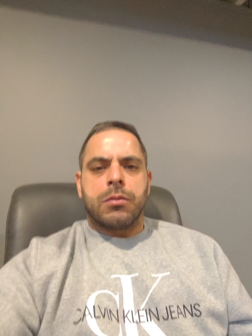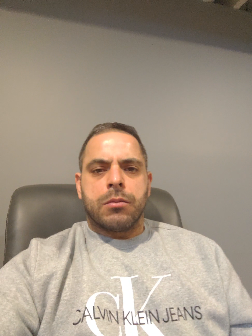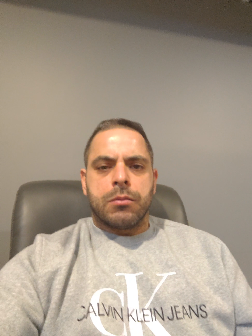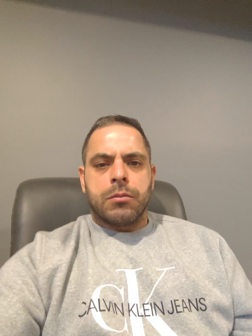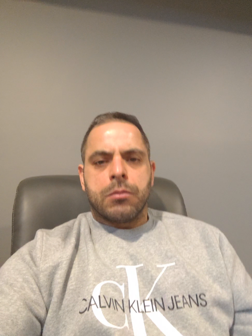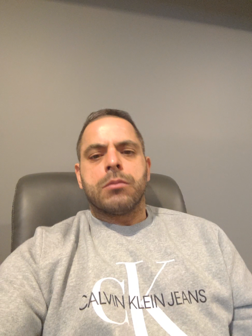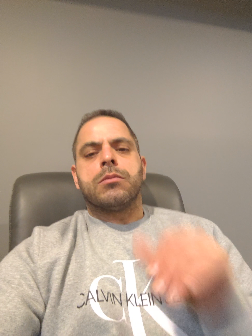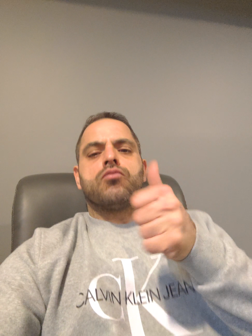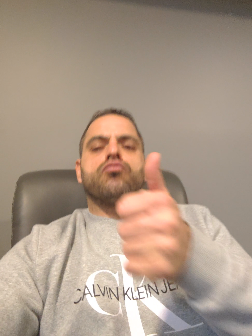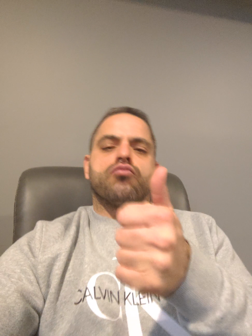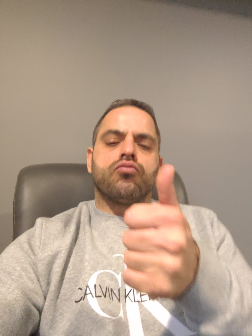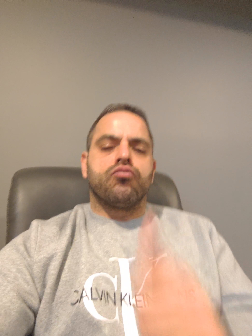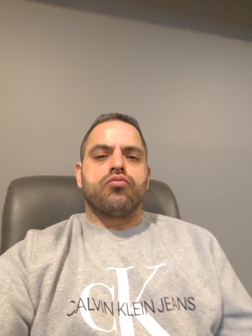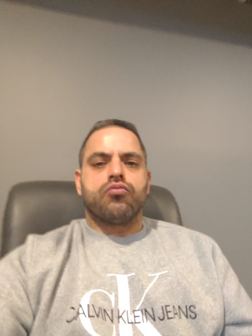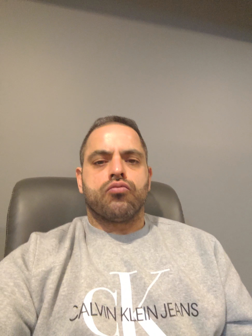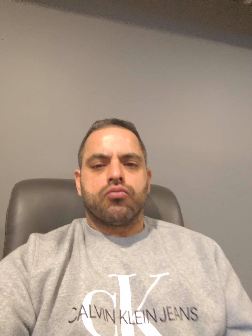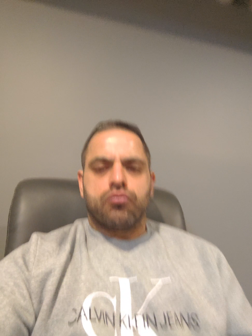yourself